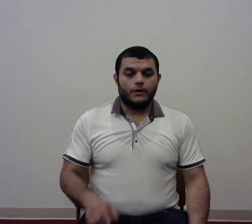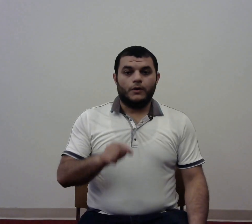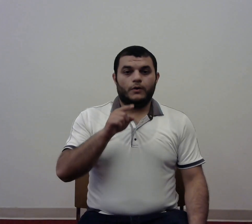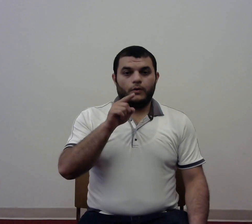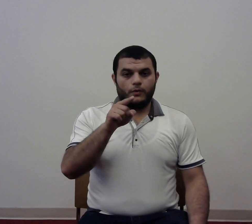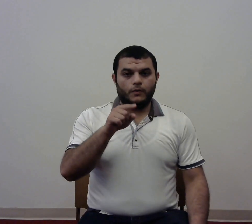O